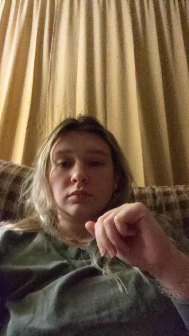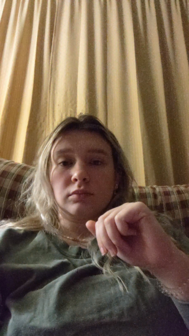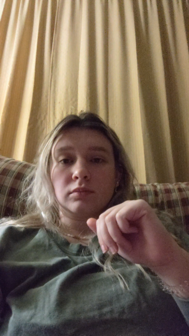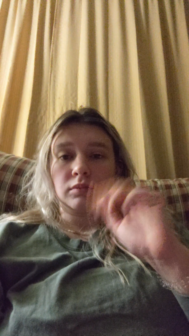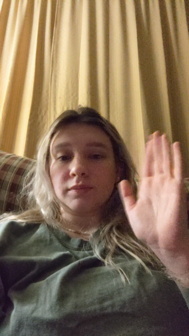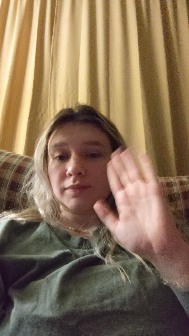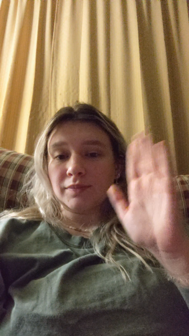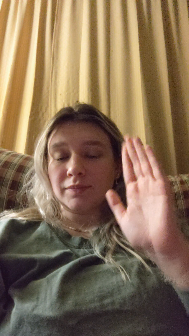hi